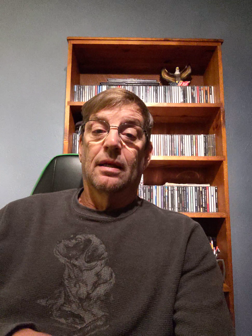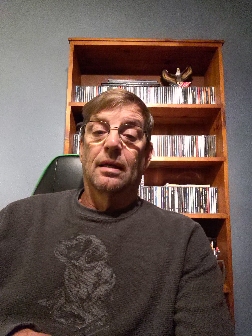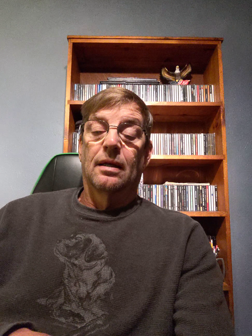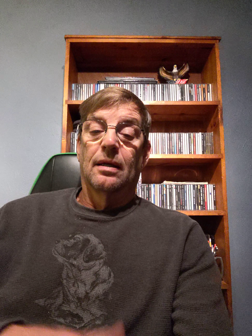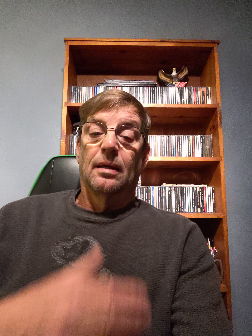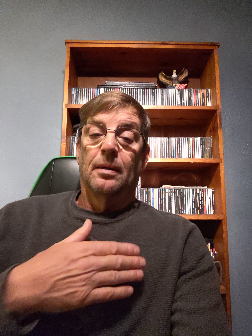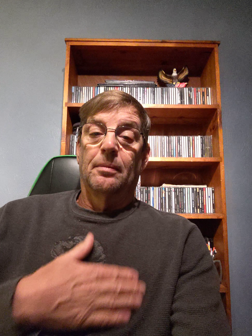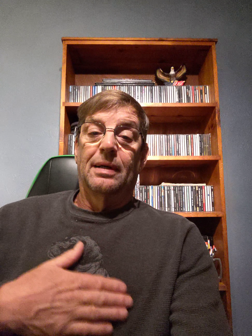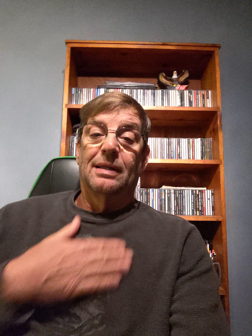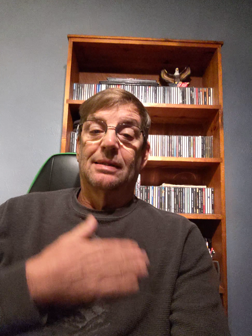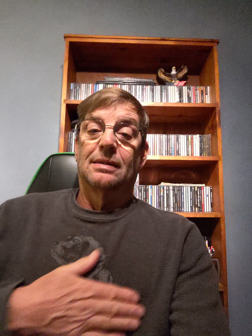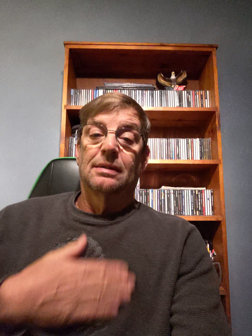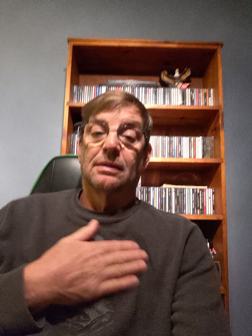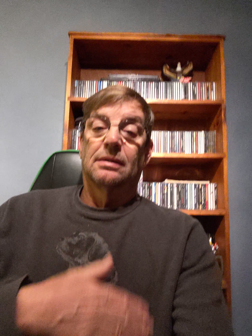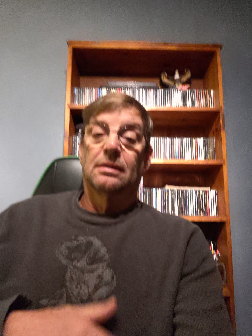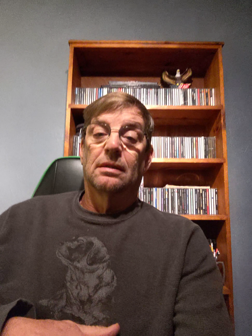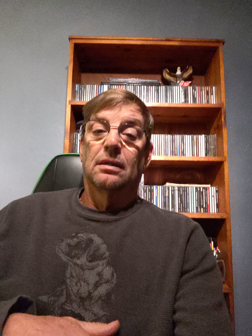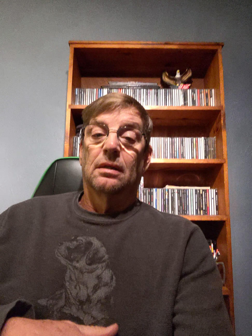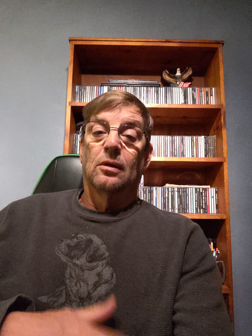please